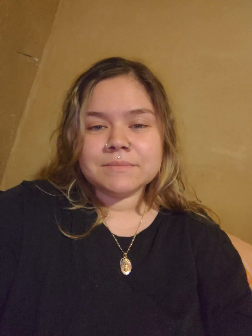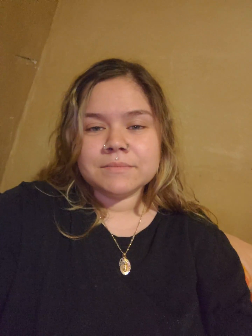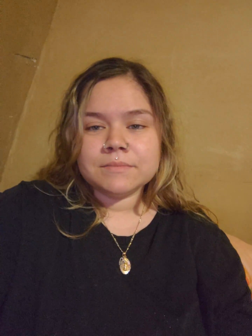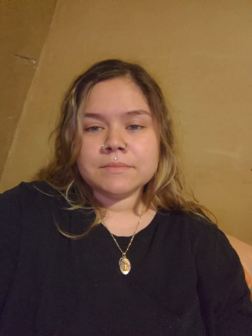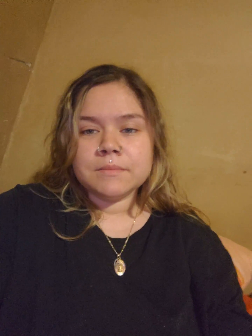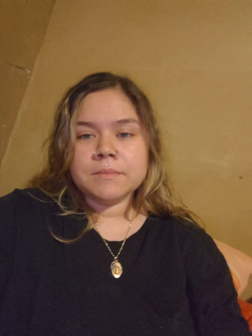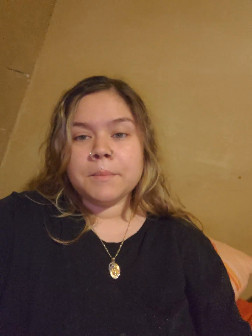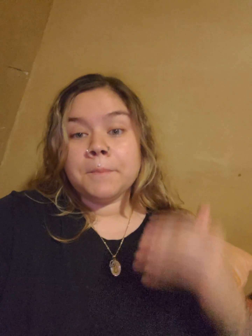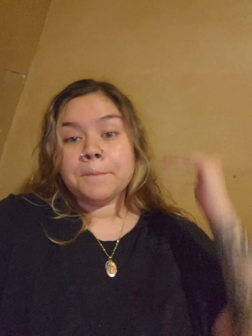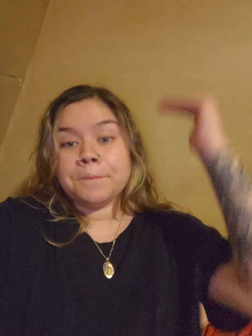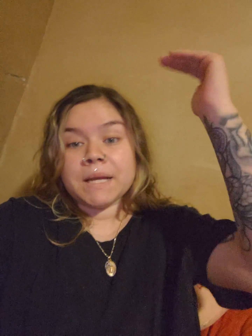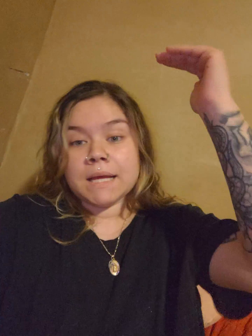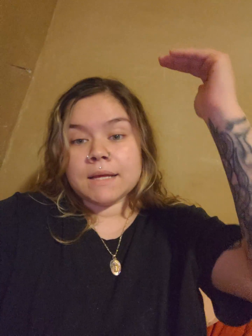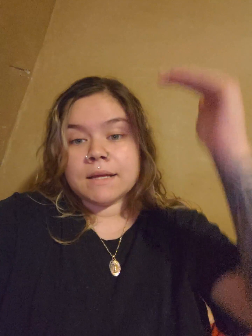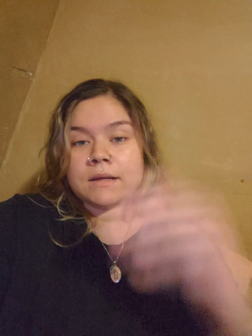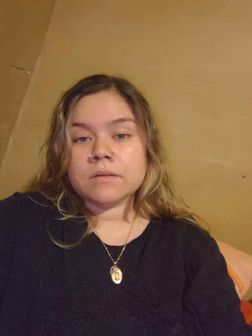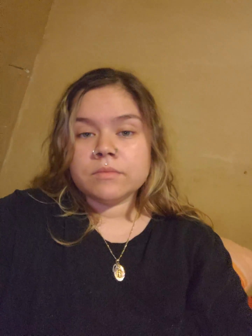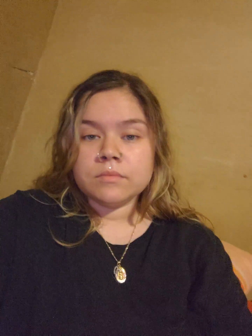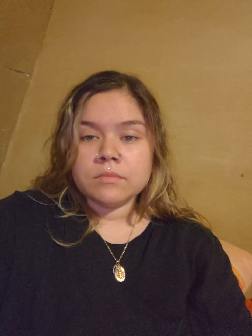big